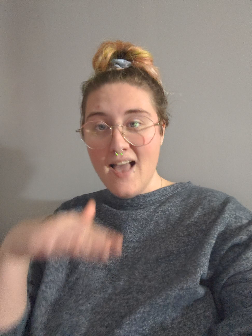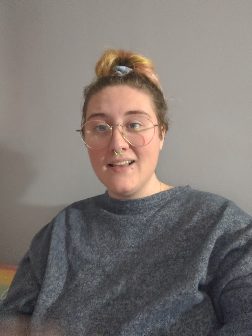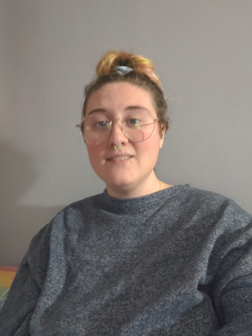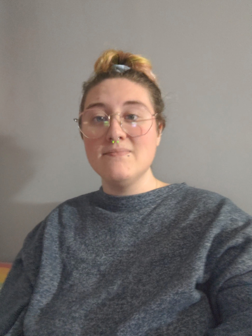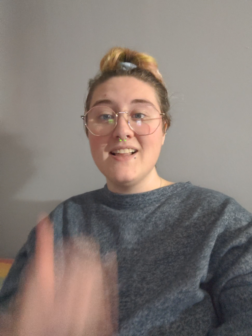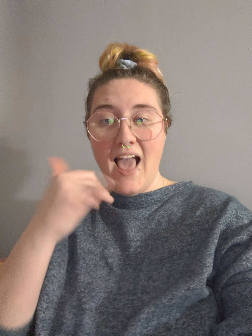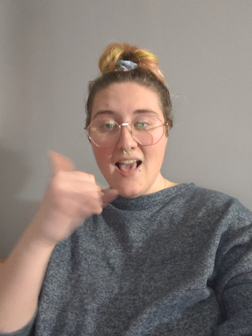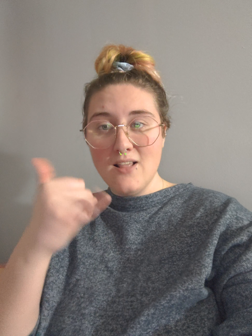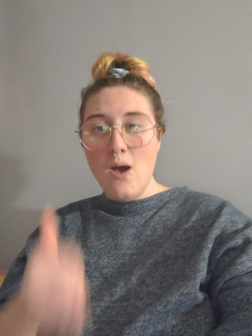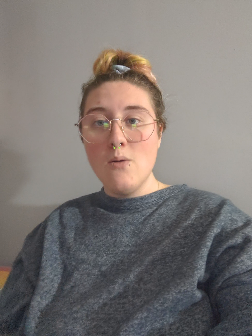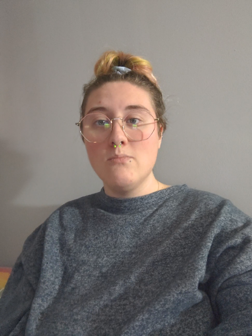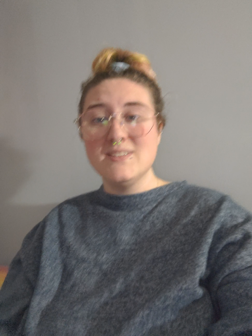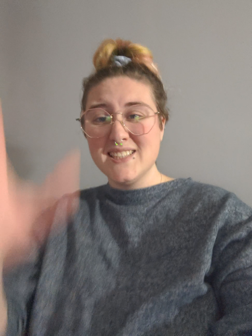yellow